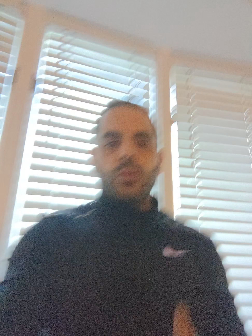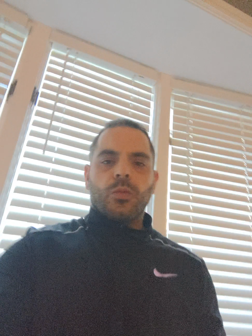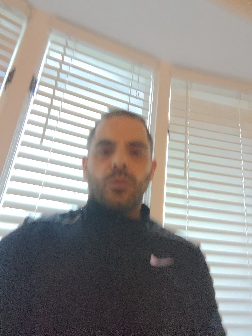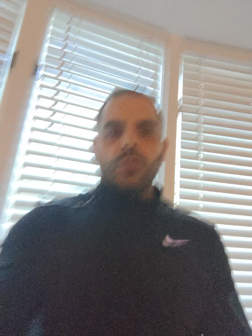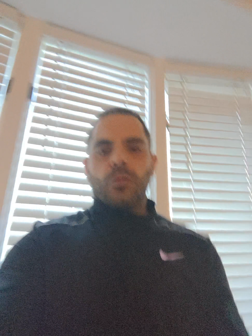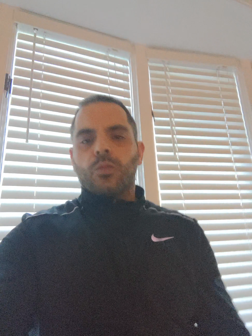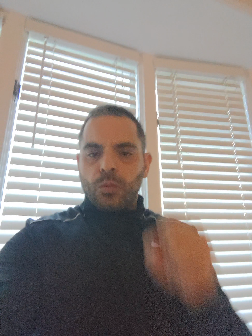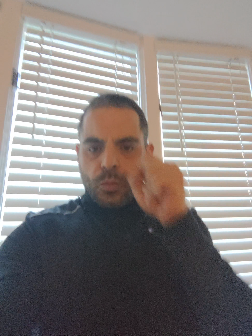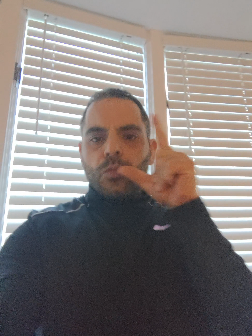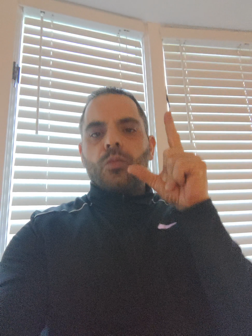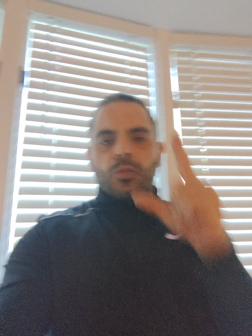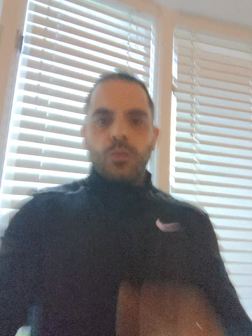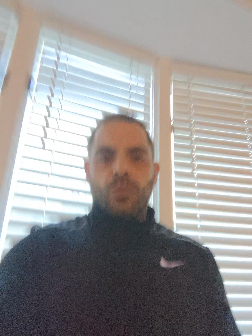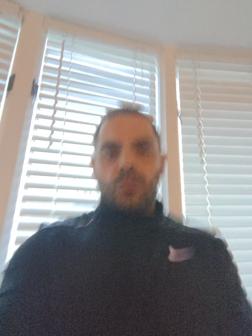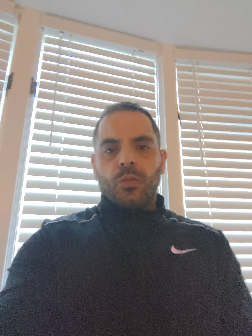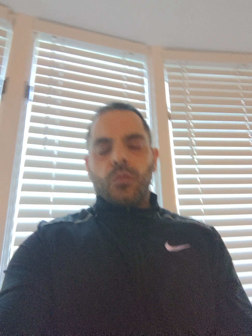awake